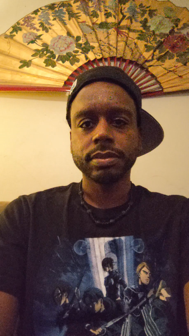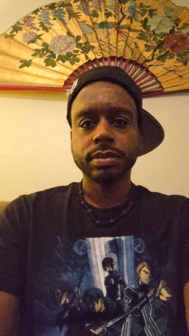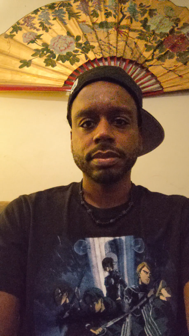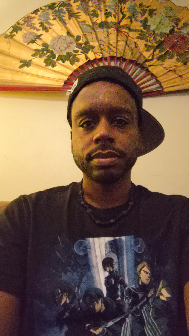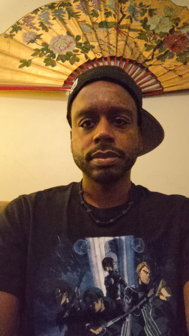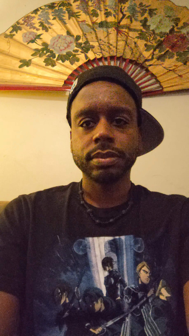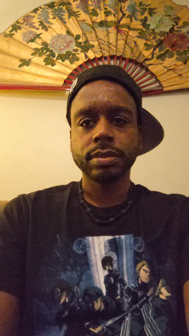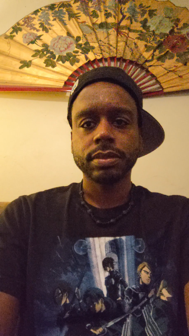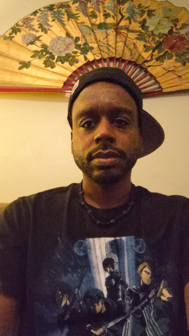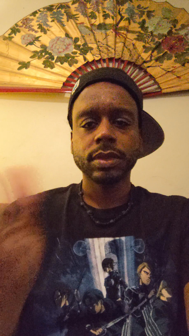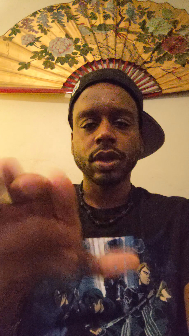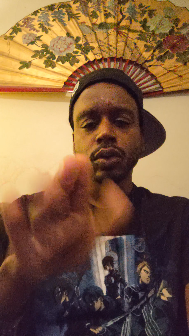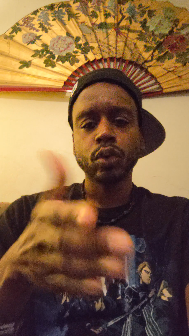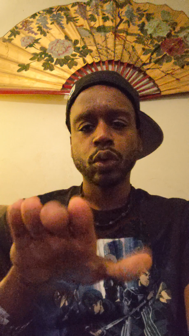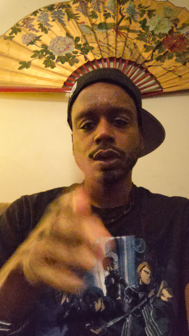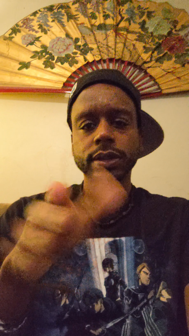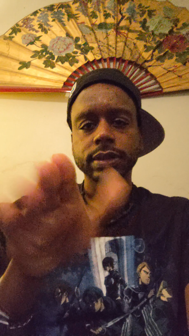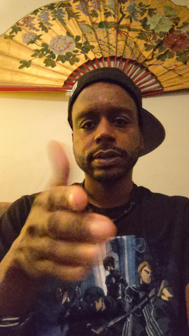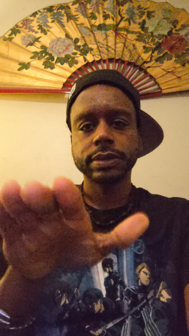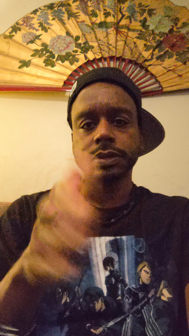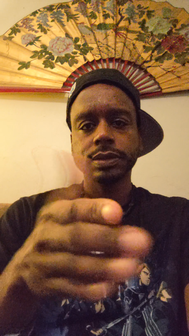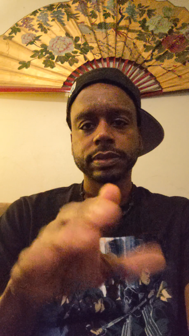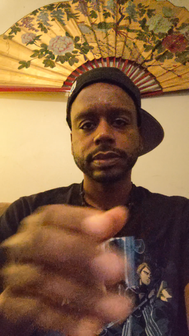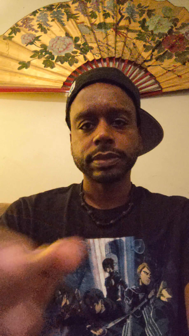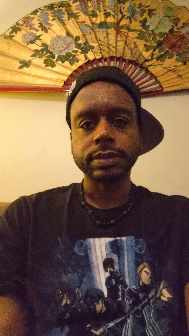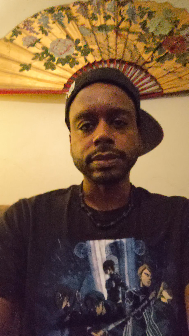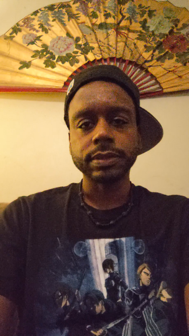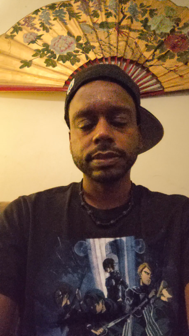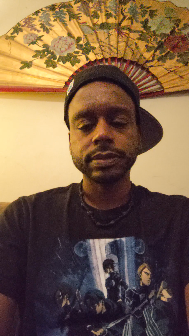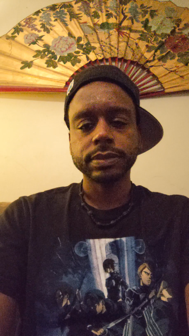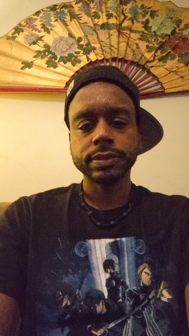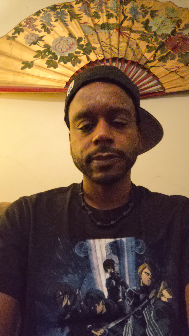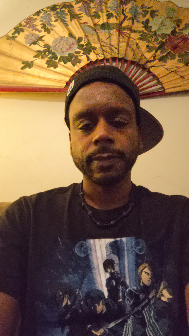cook